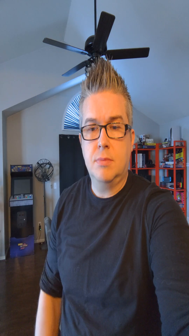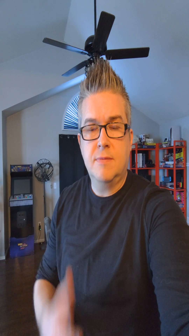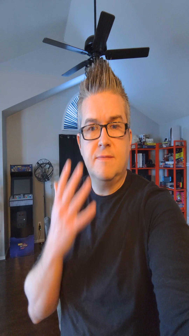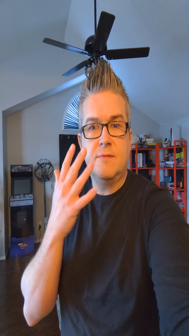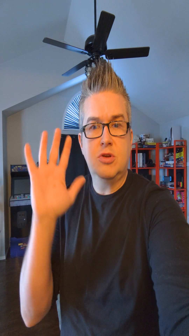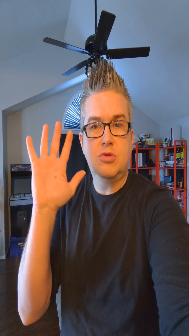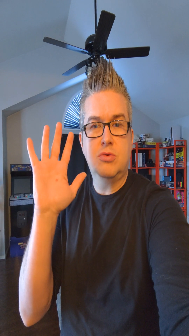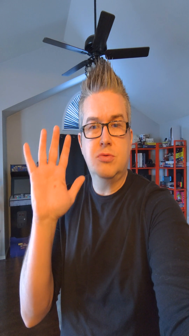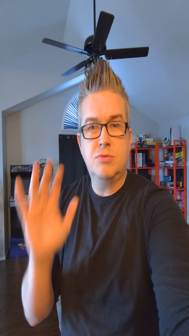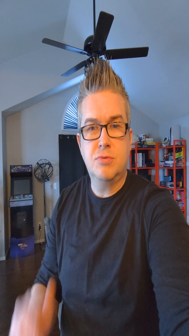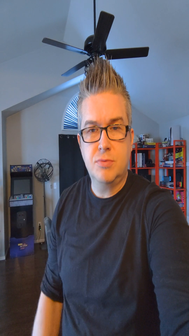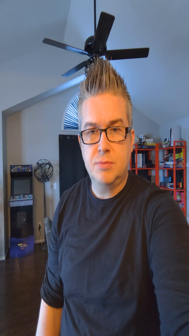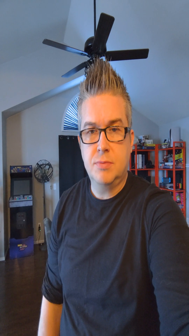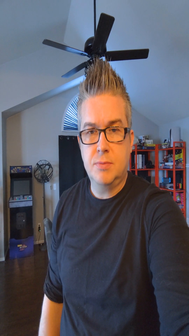finish